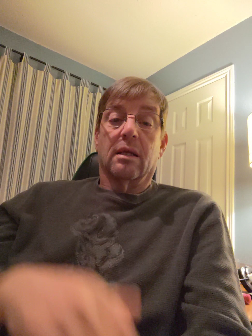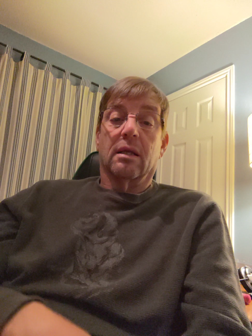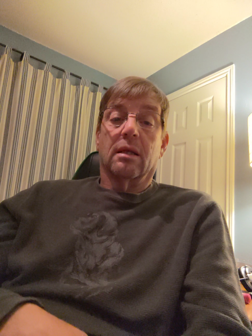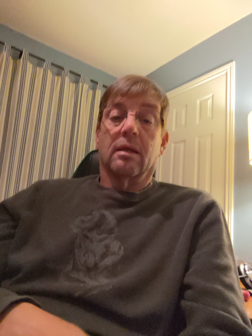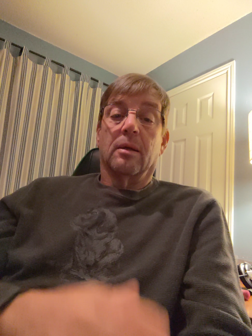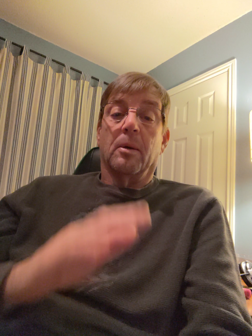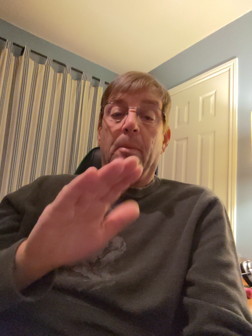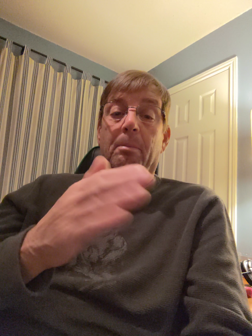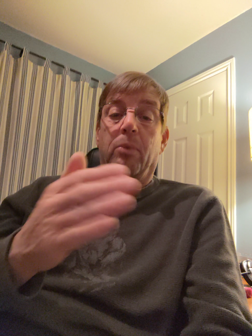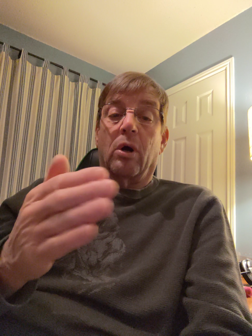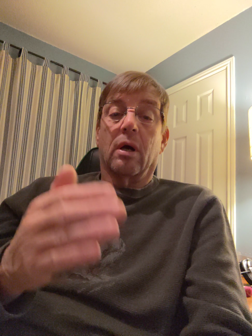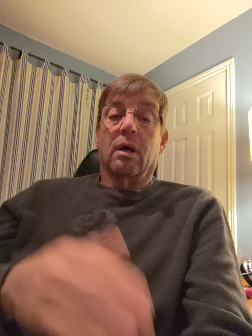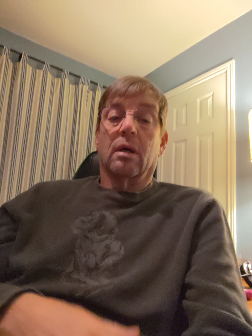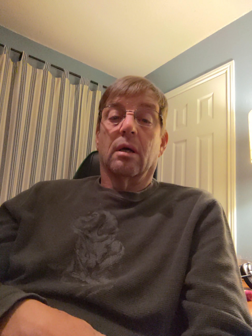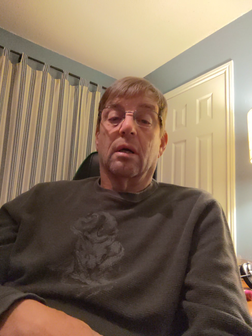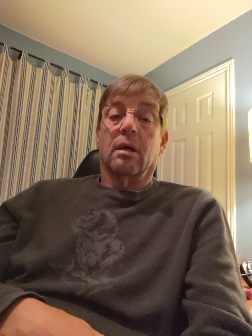book